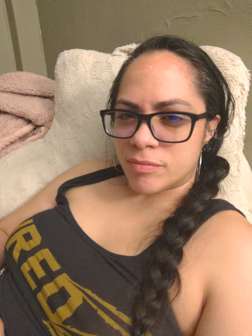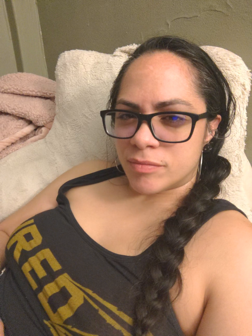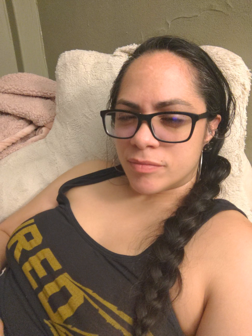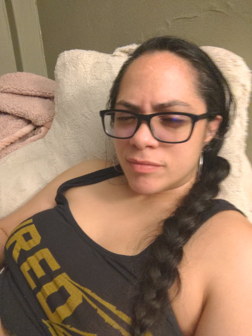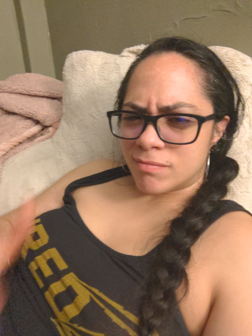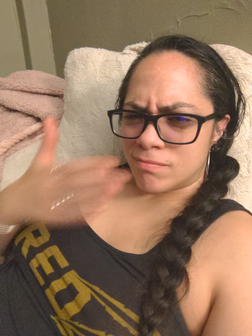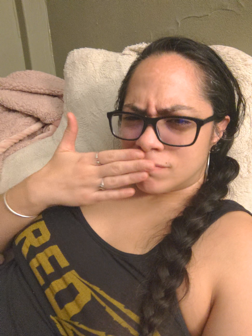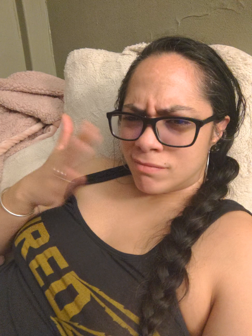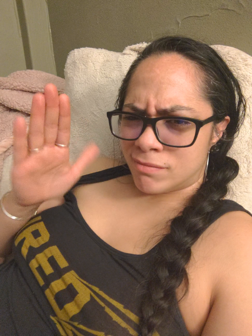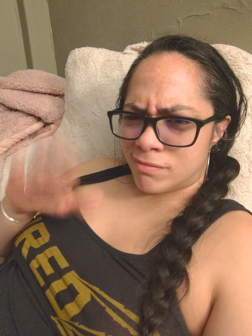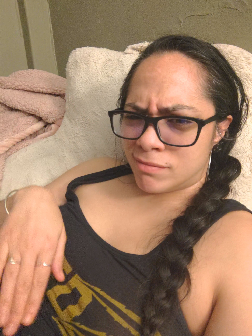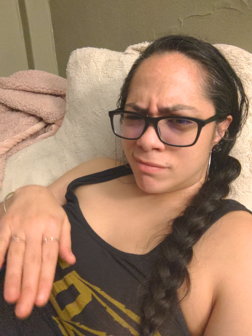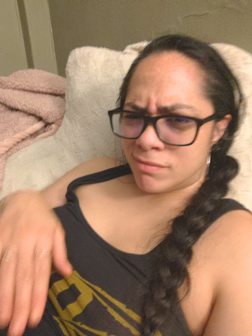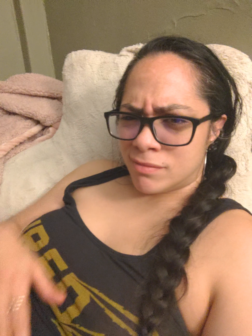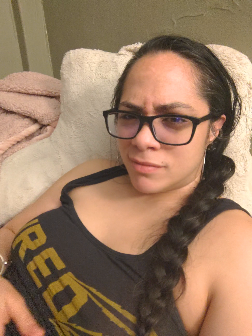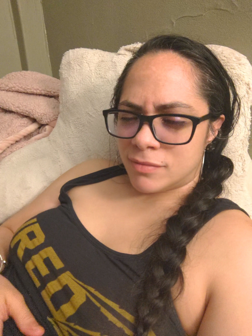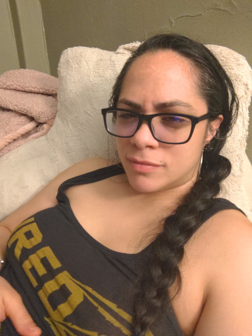bad